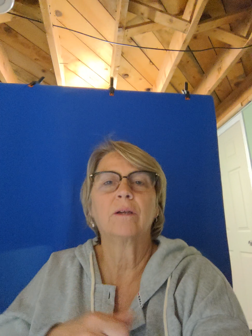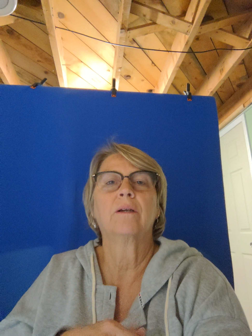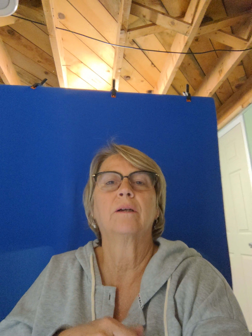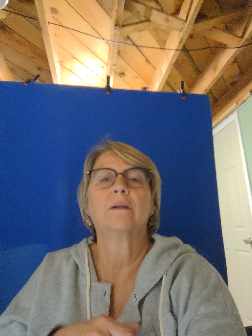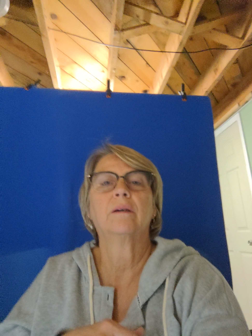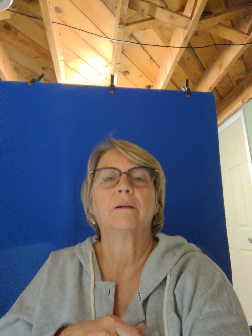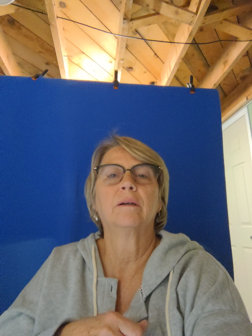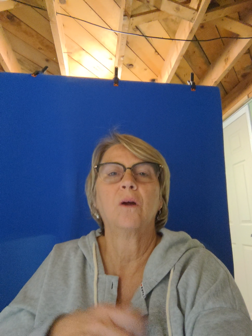every